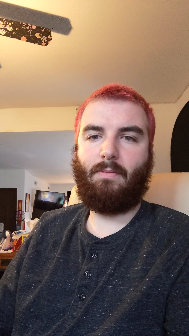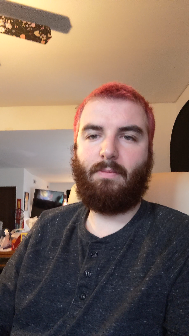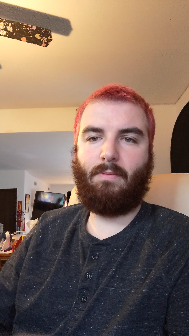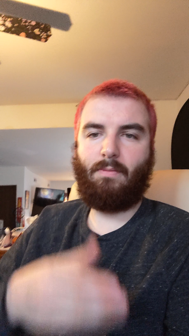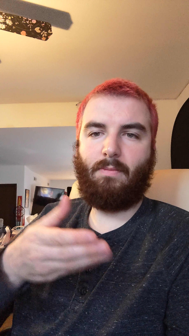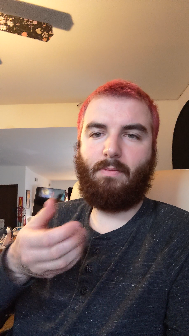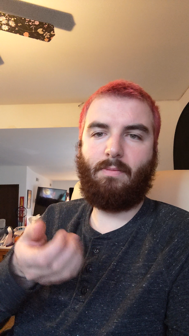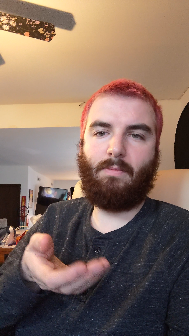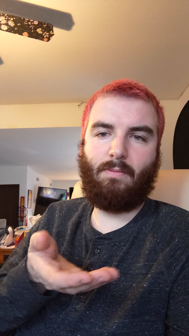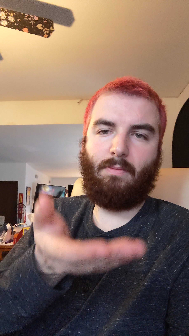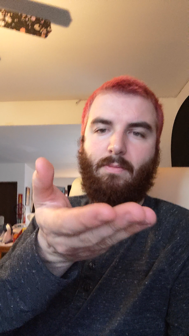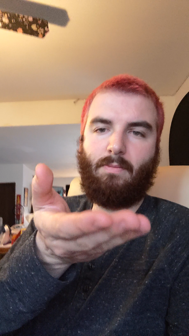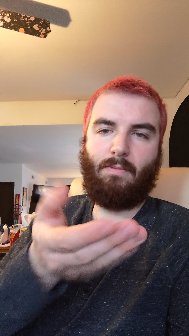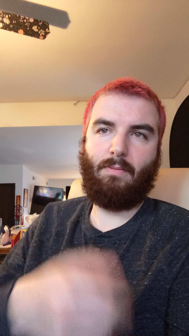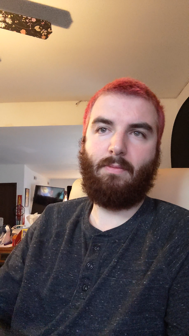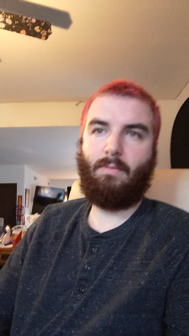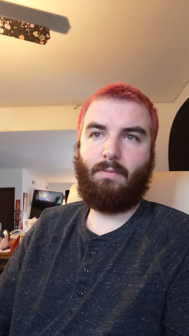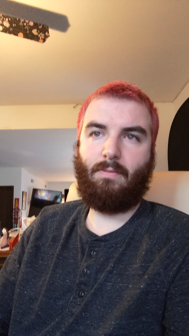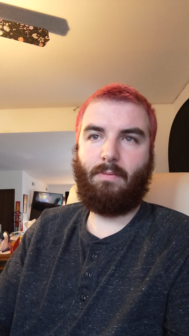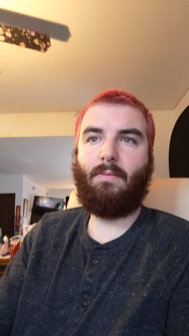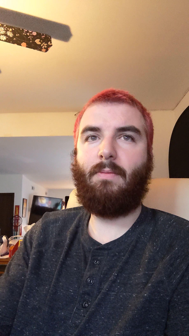oven